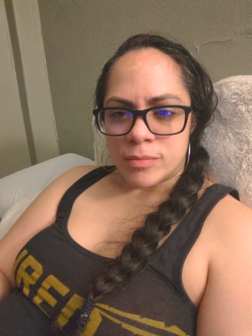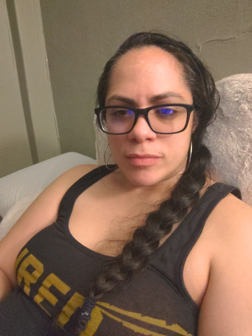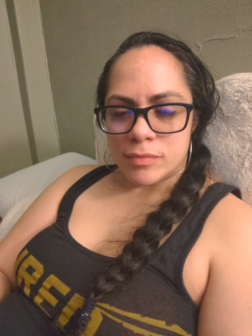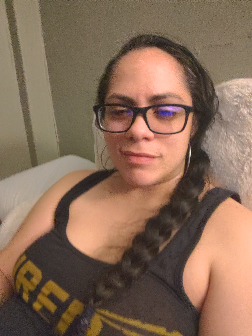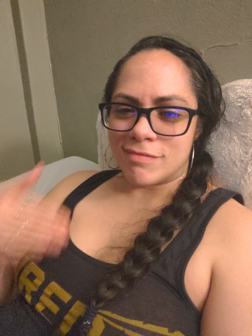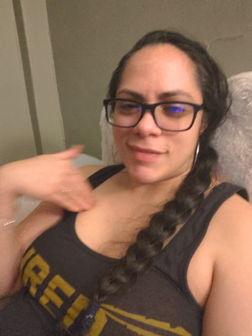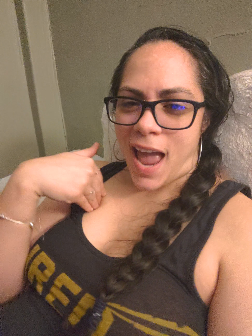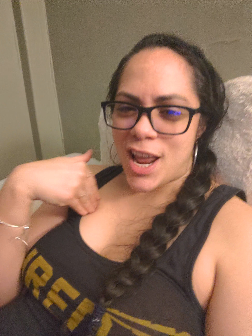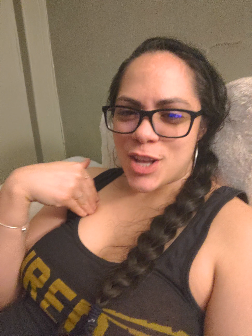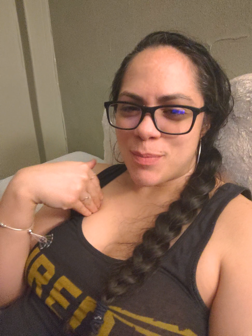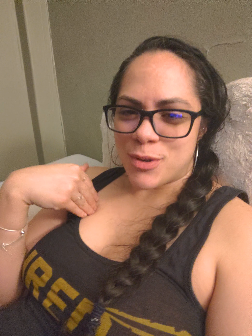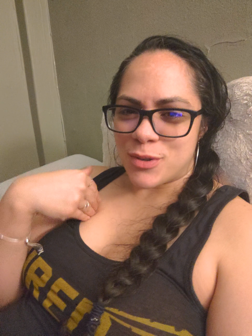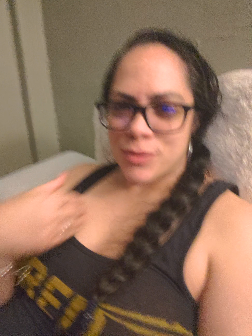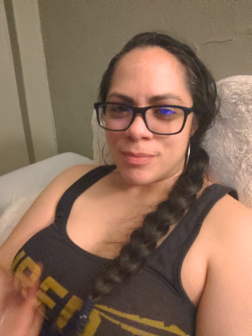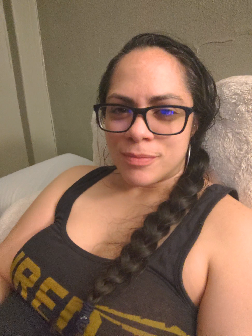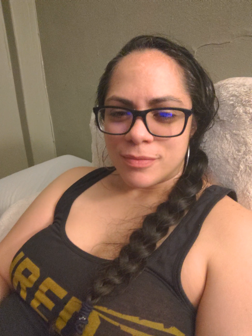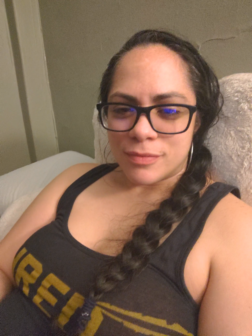animal